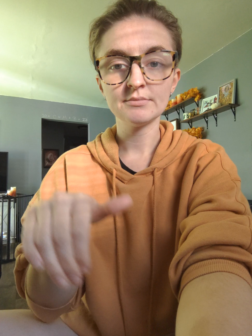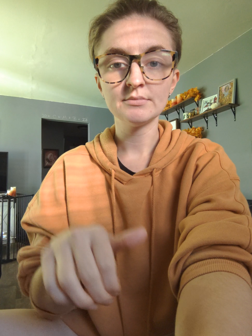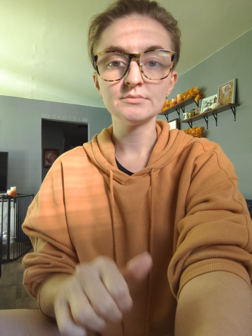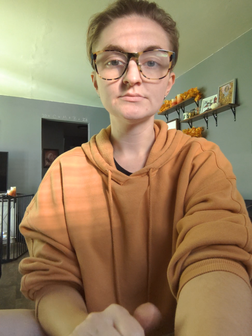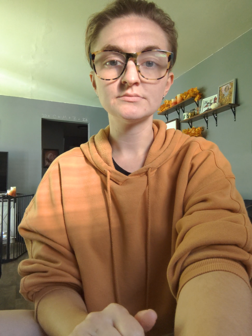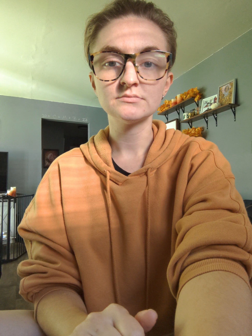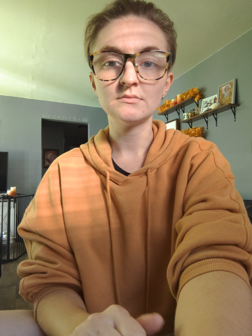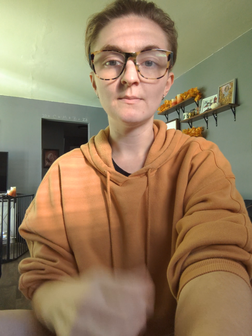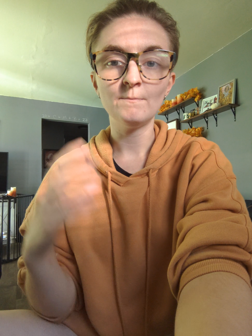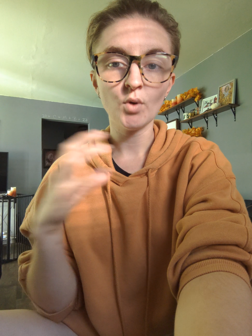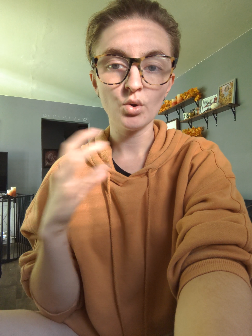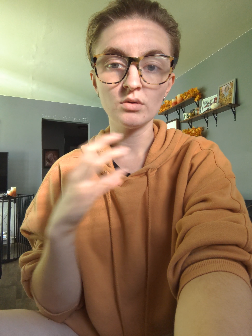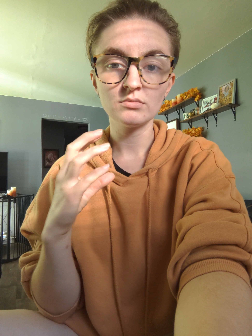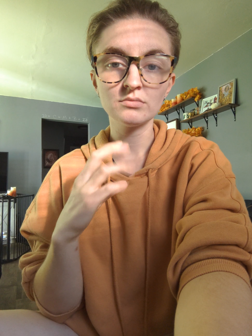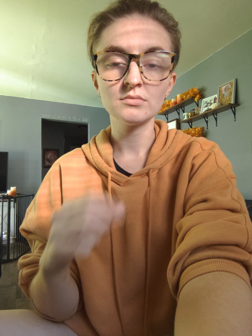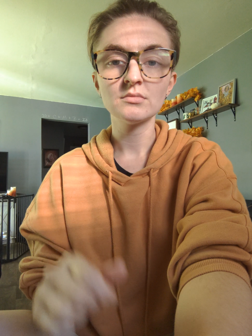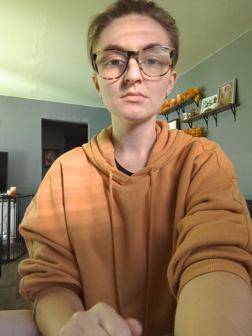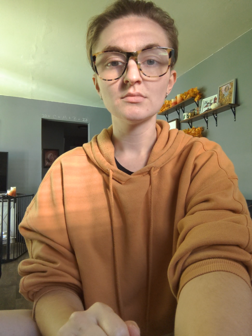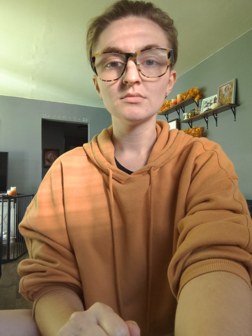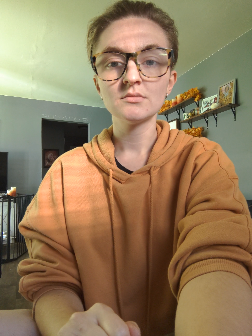ball